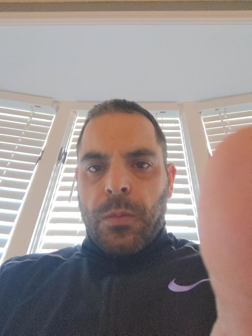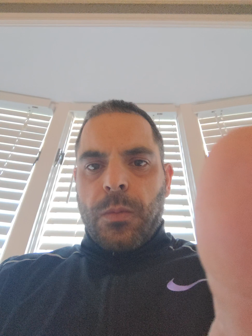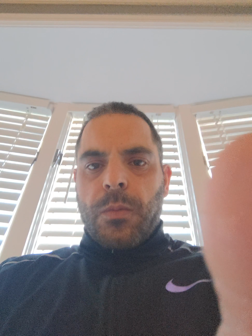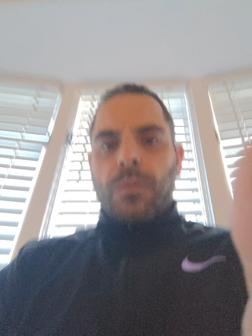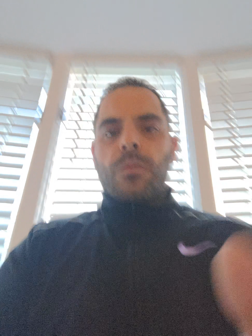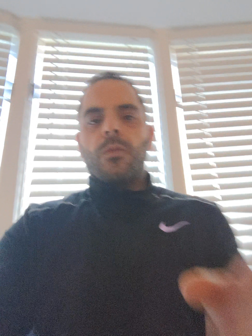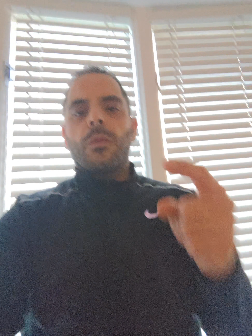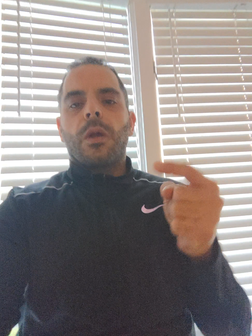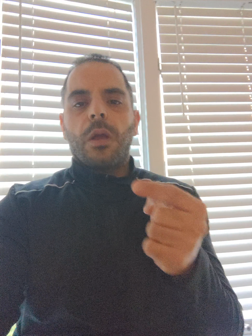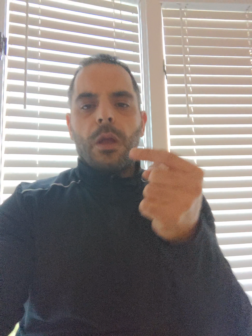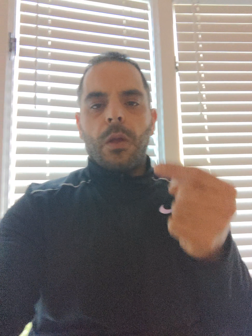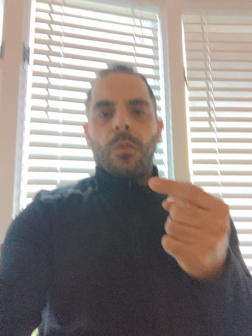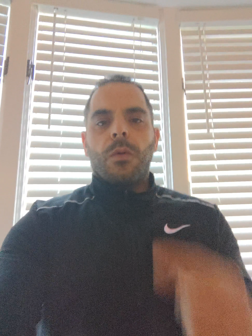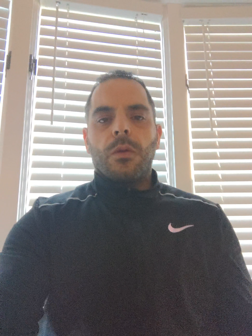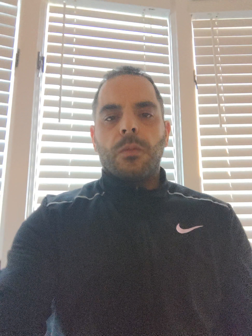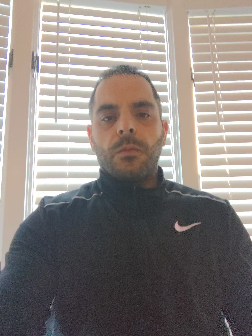owie